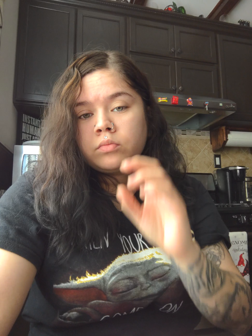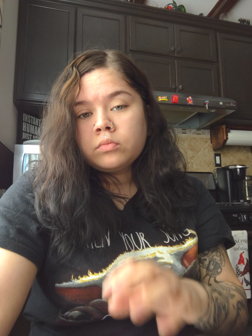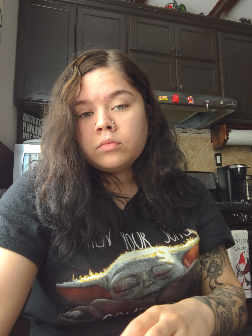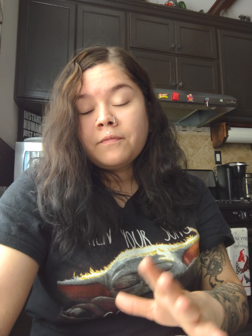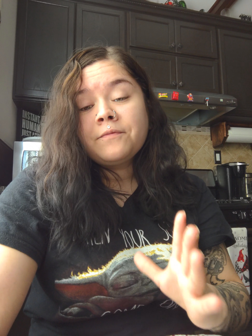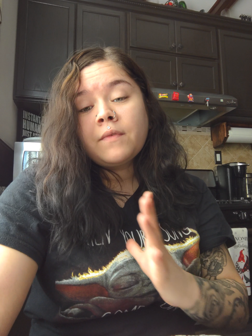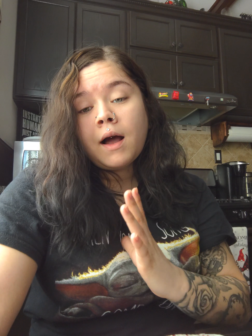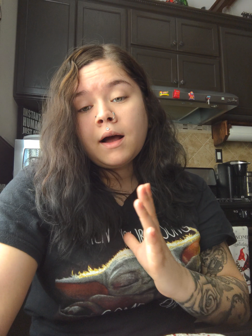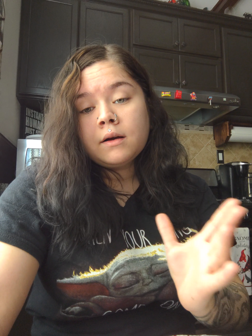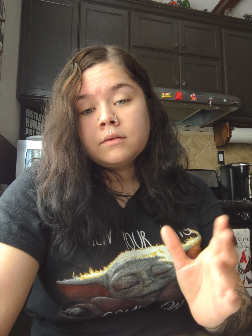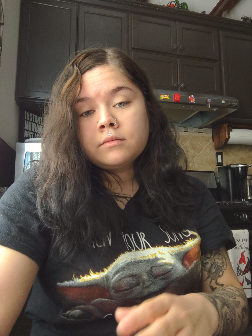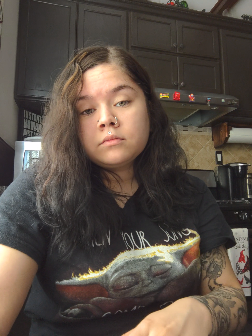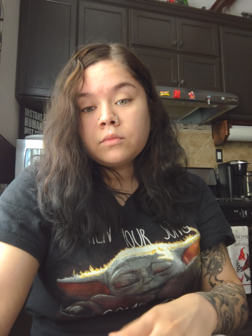fine